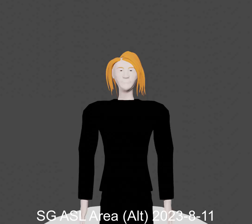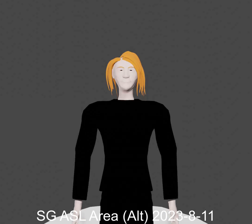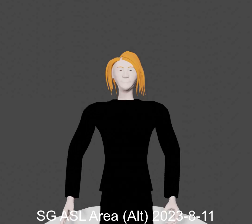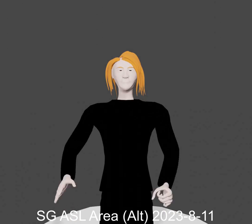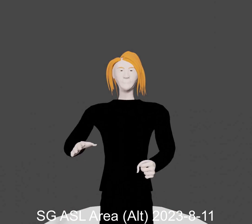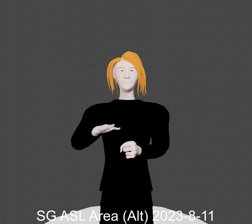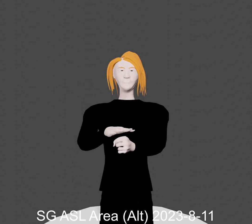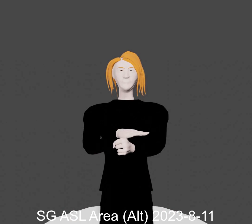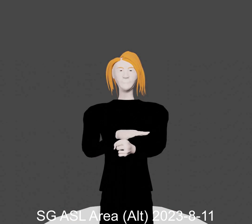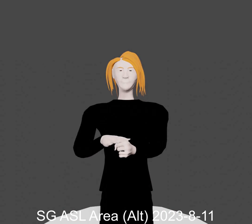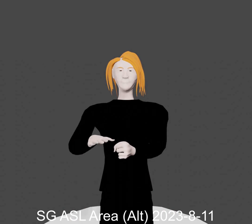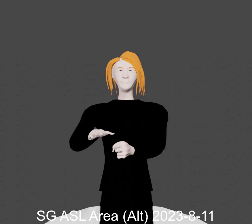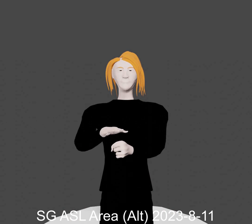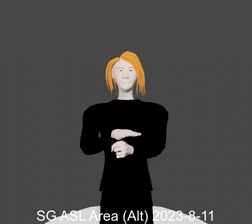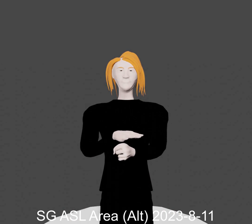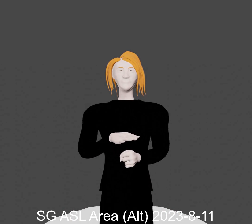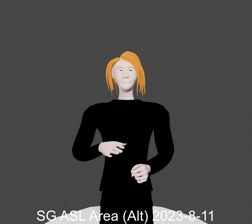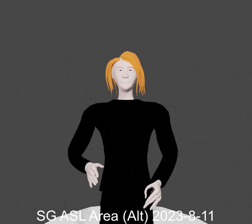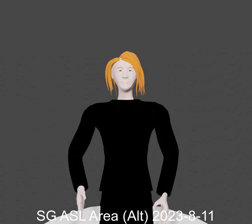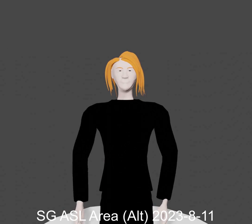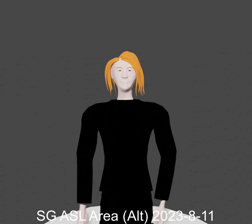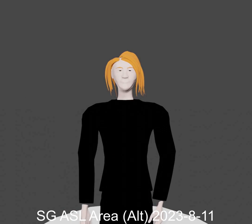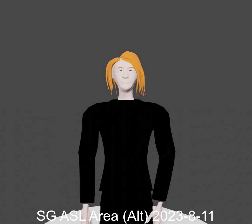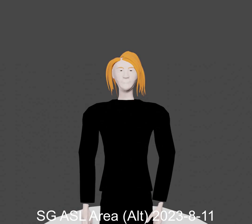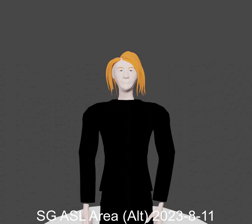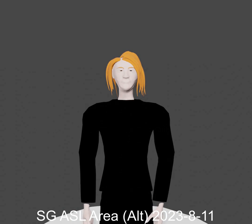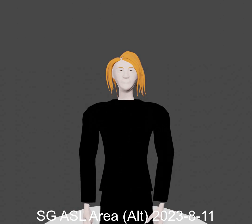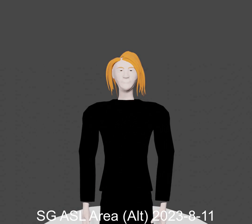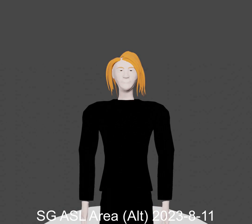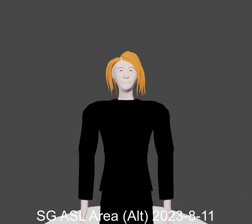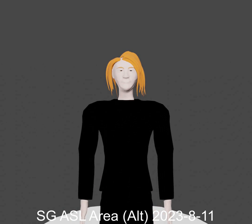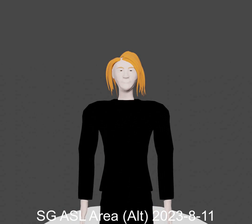Area